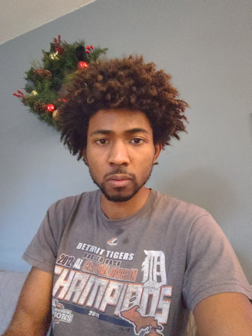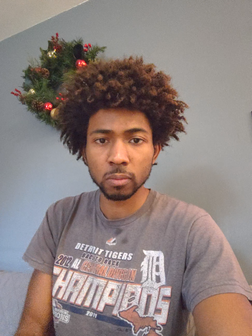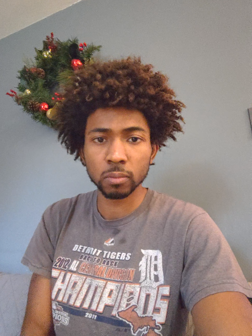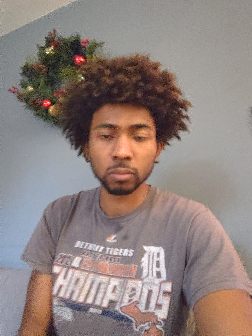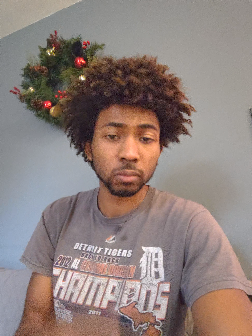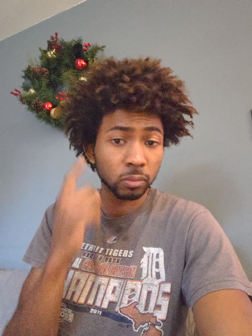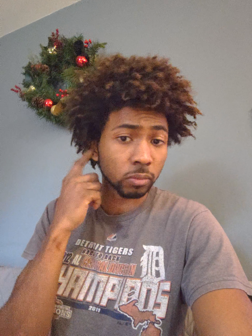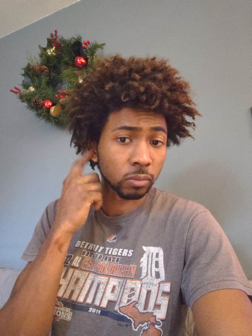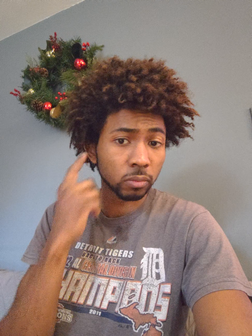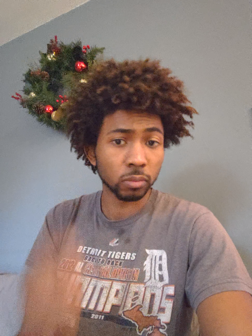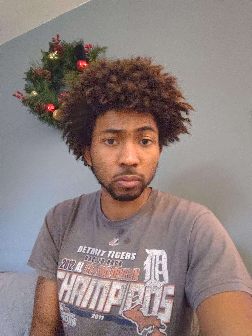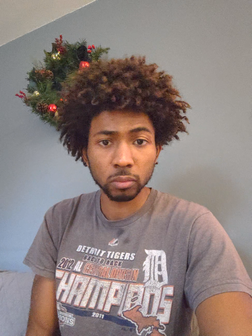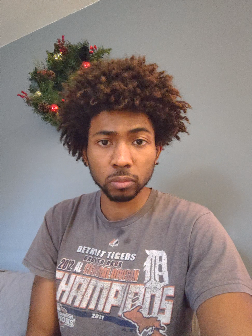ear